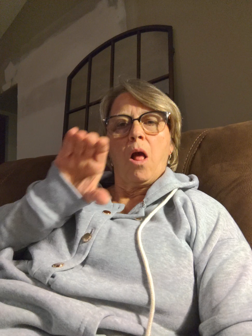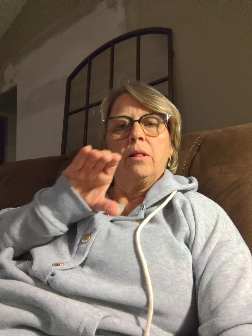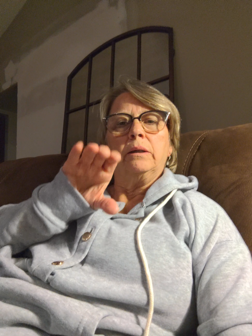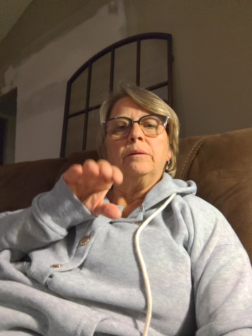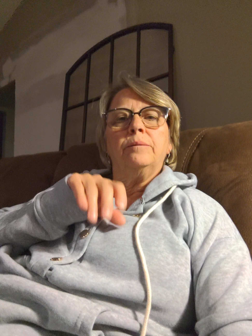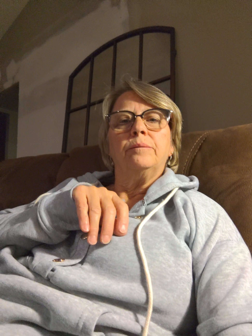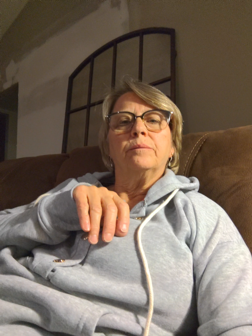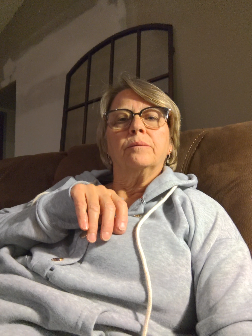chocolate